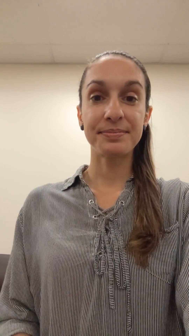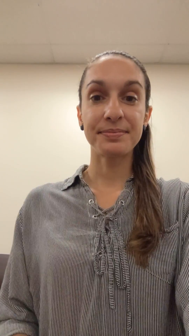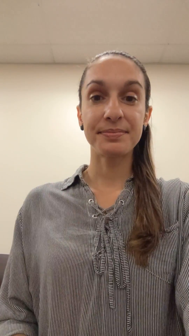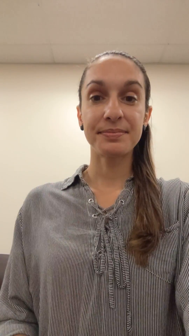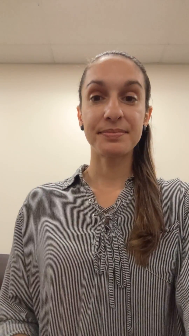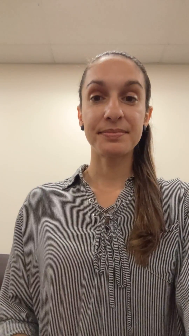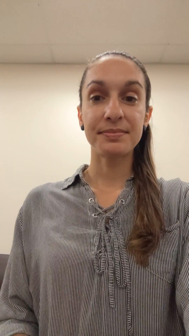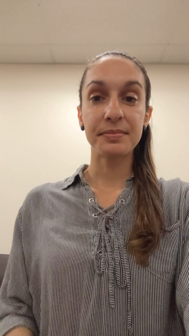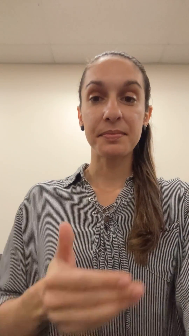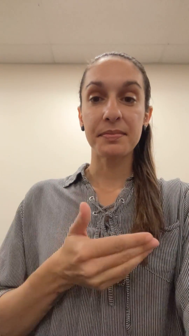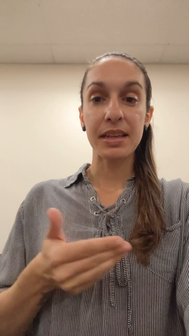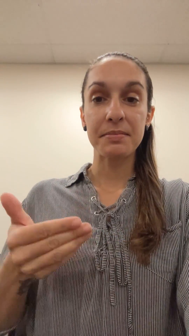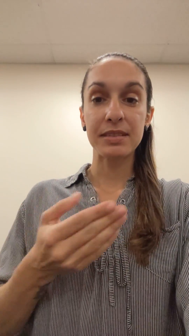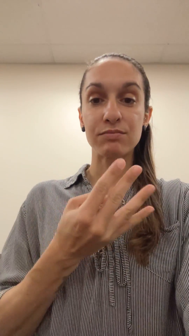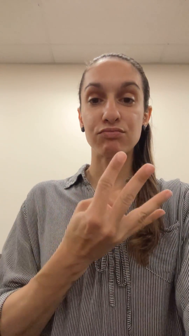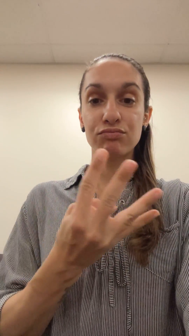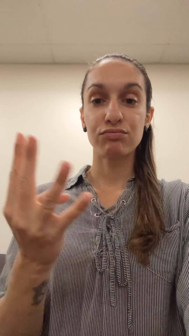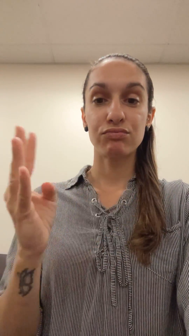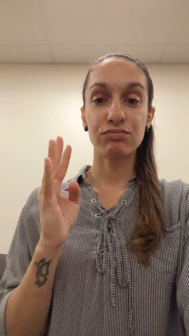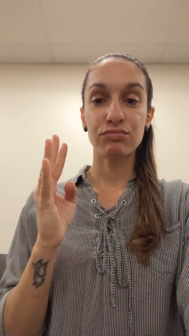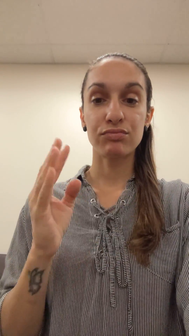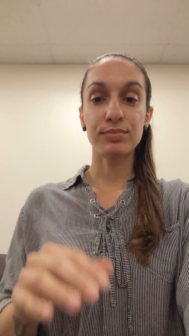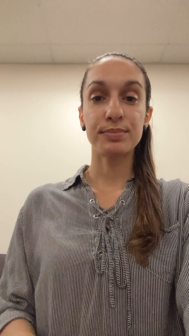crib